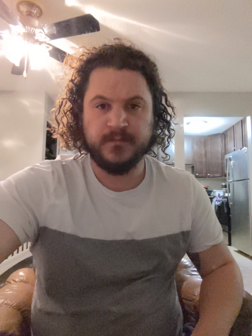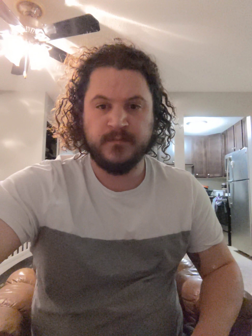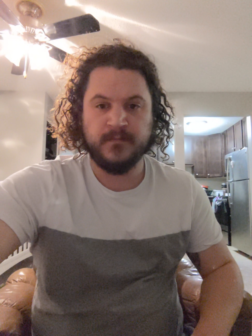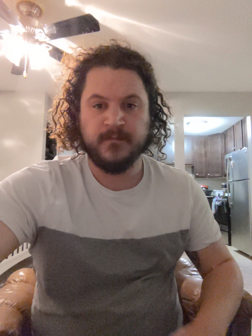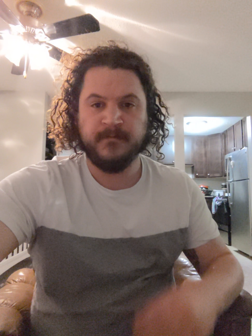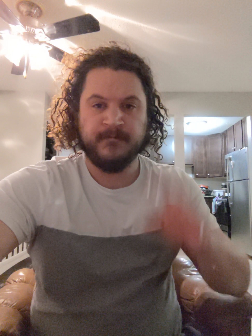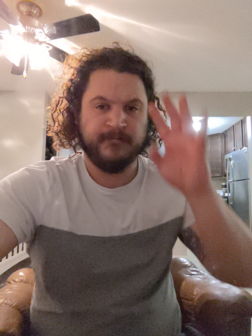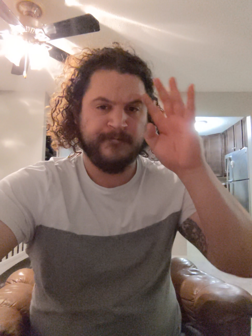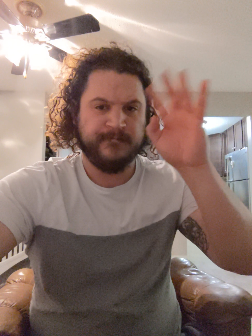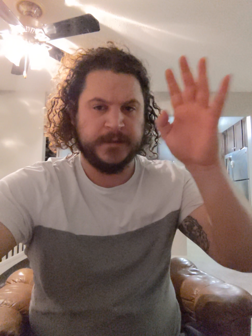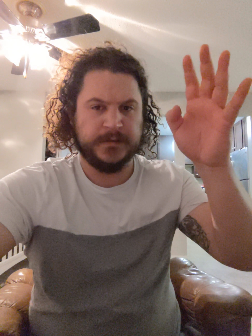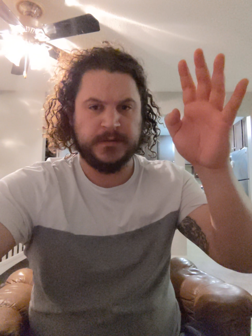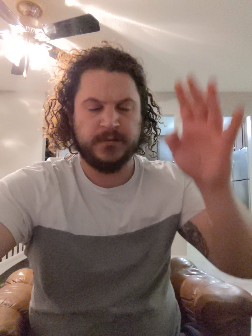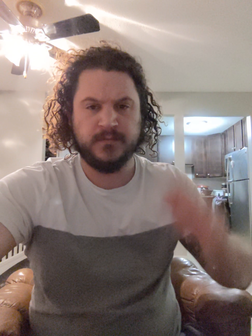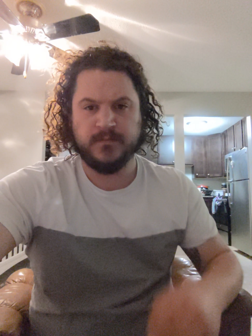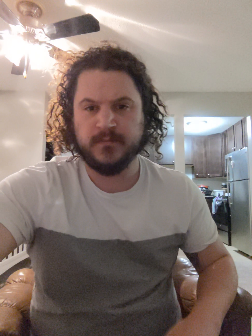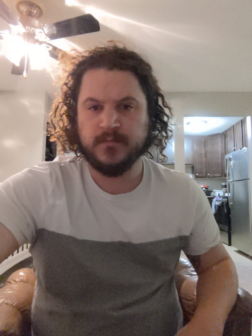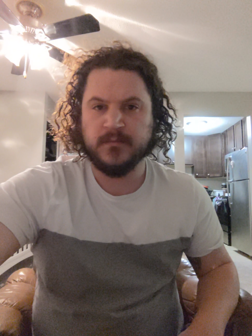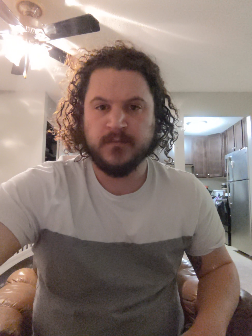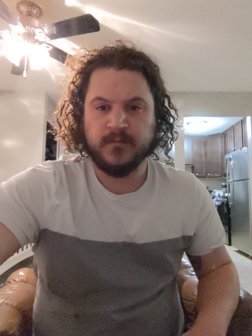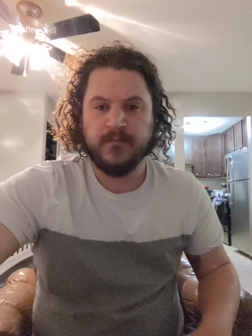pretend